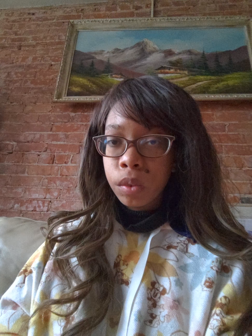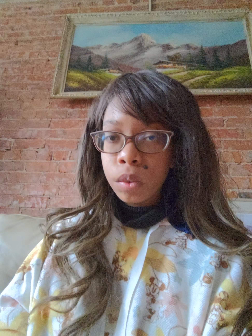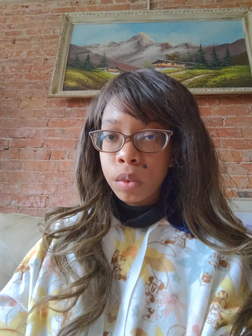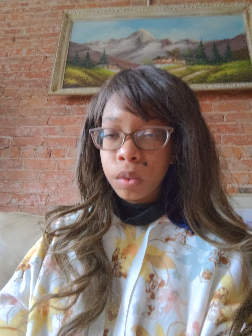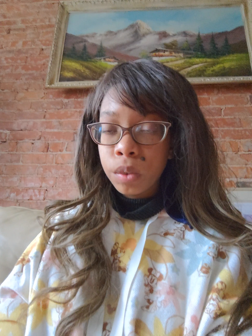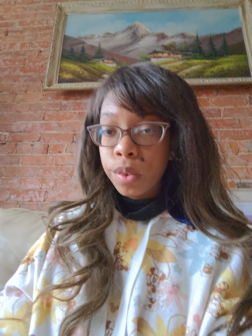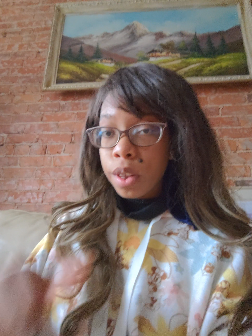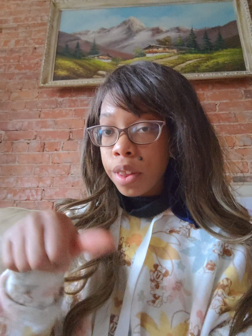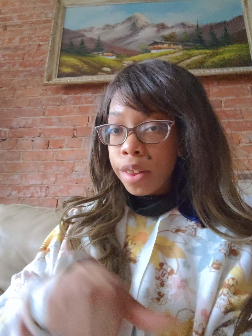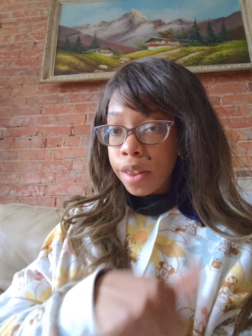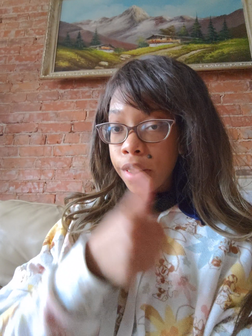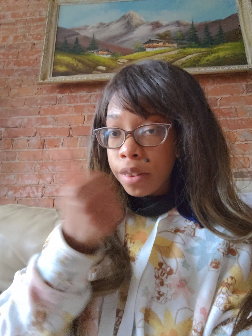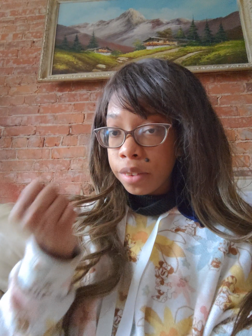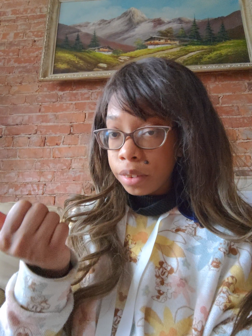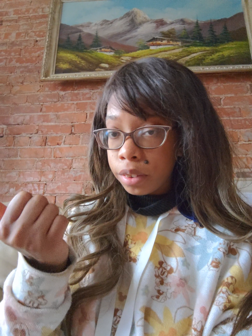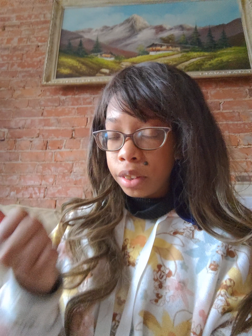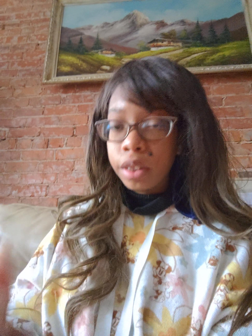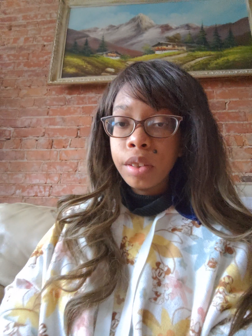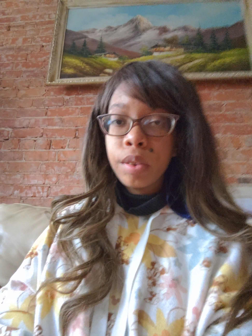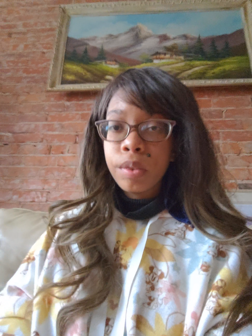another